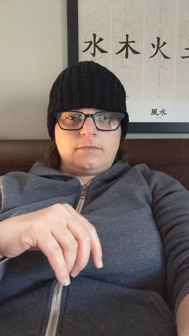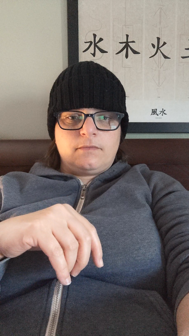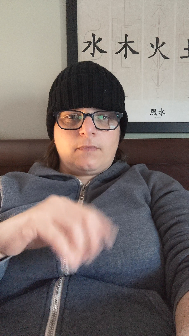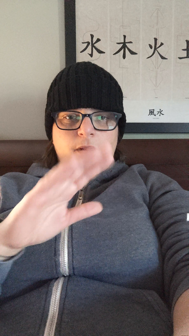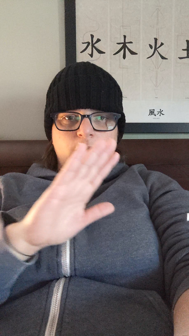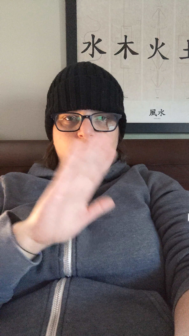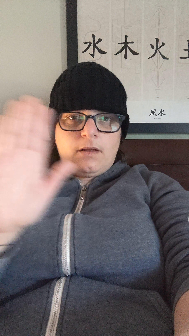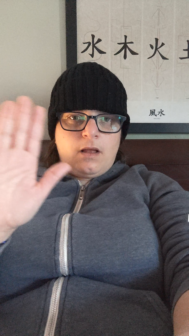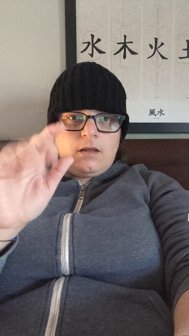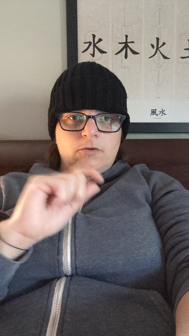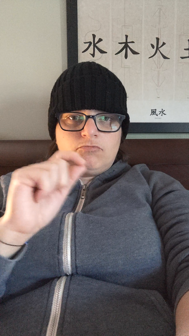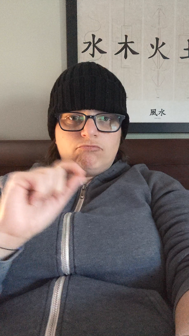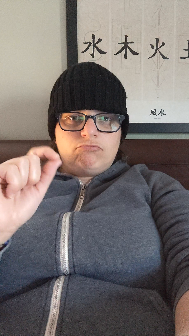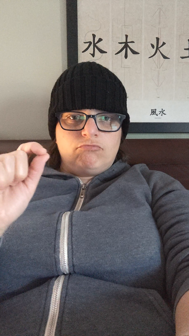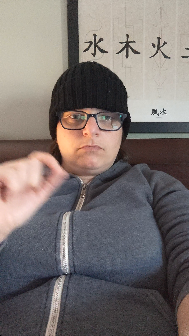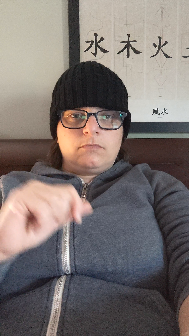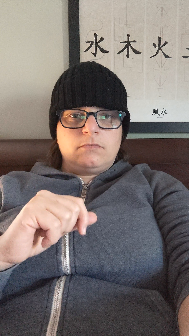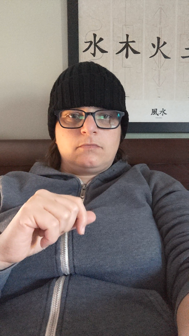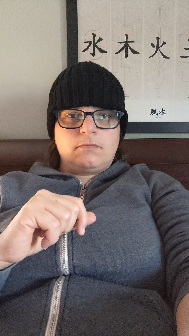chalk